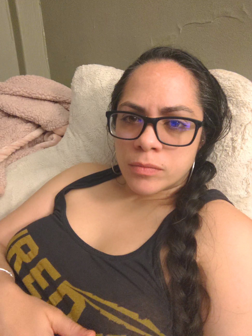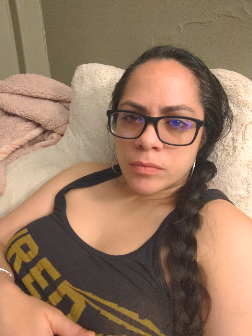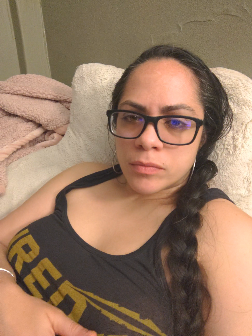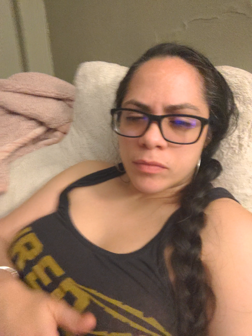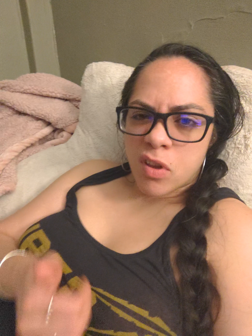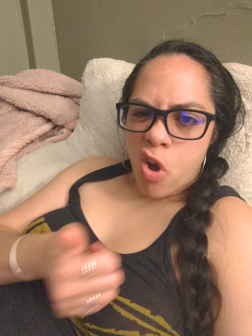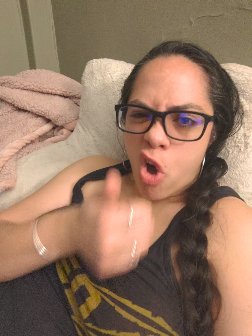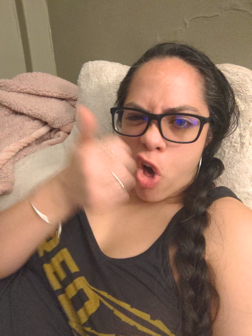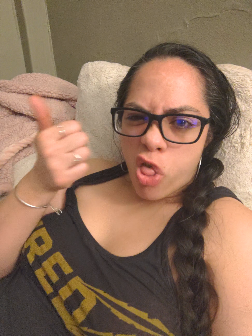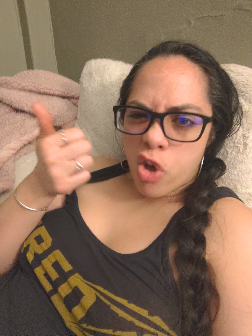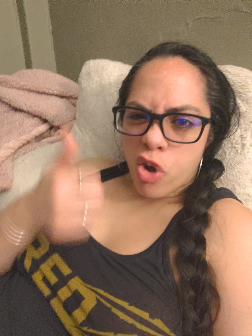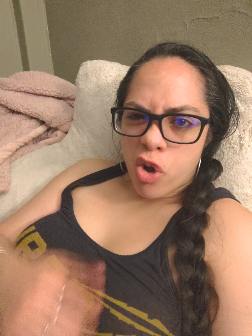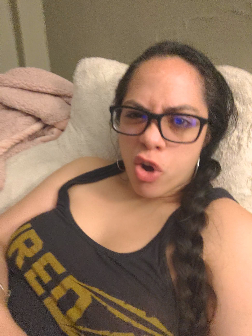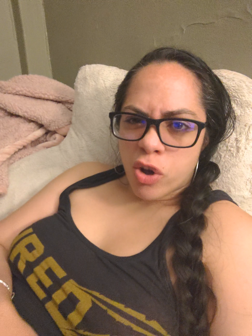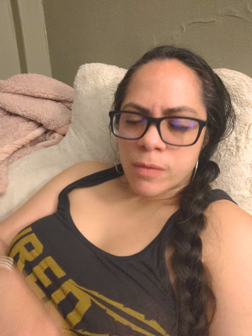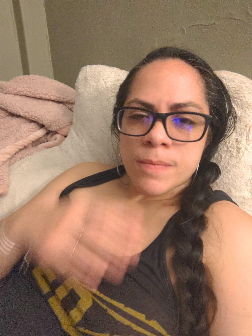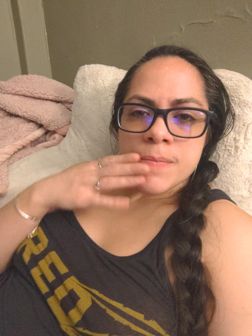another